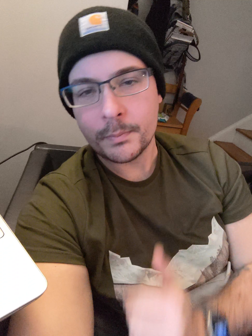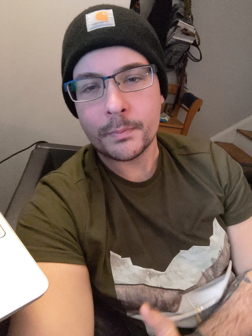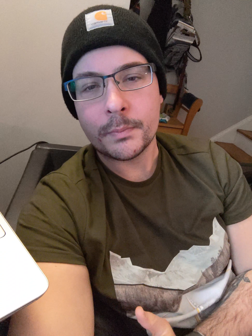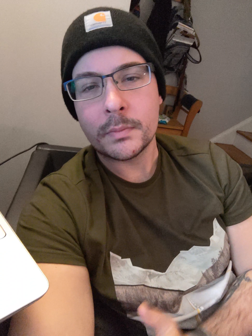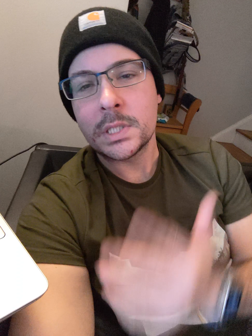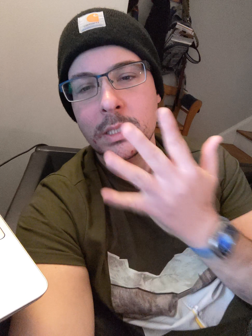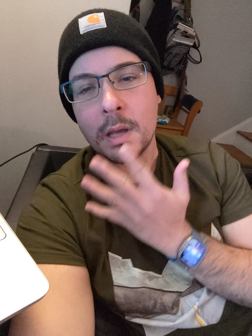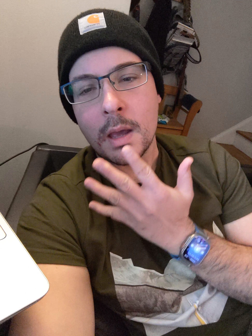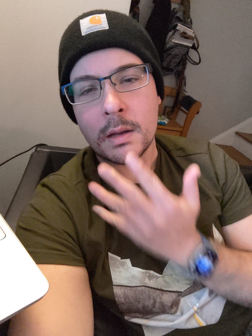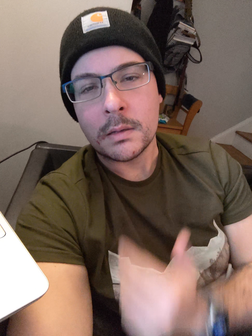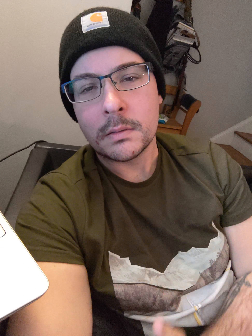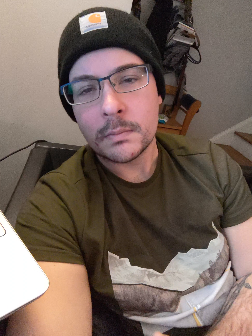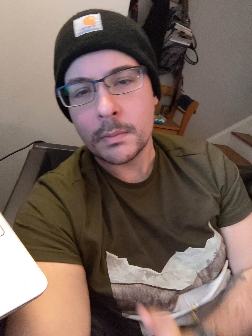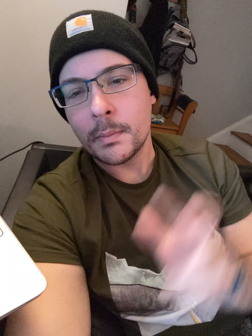sad